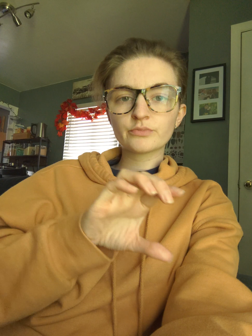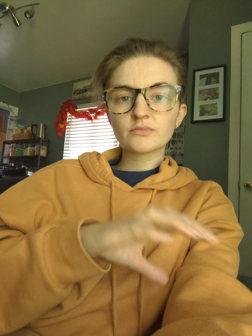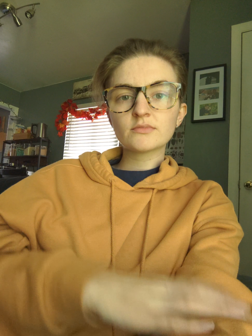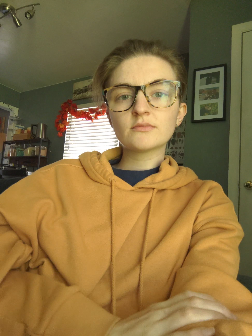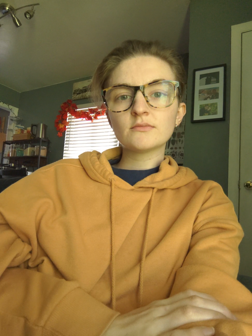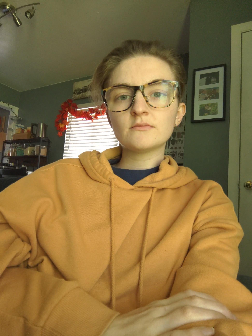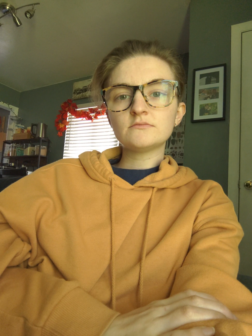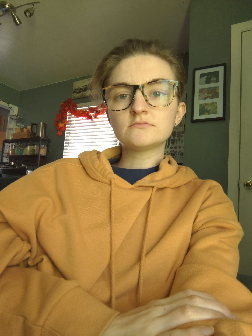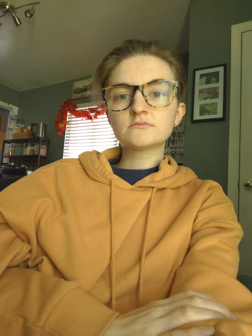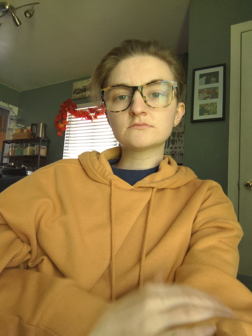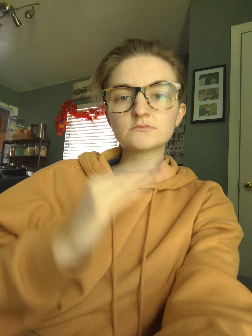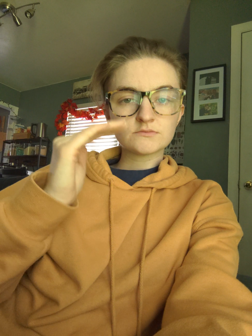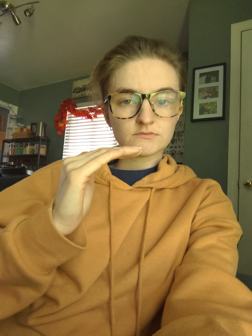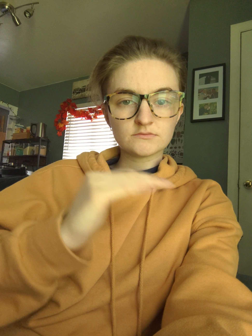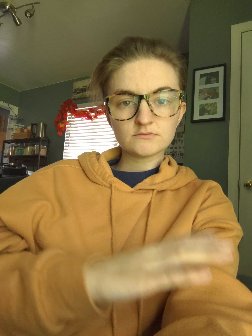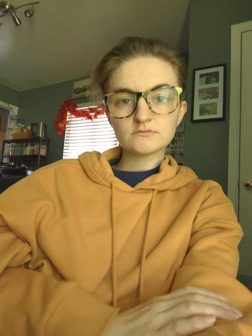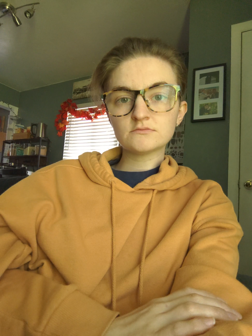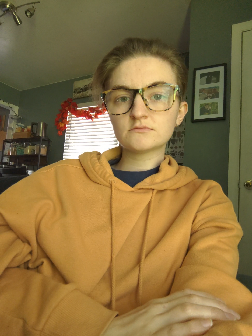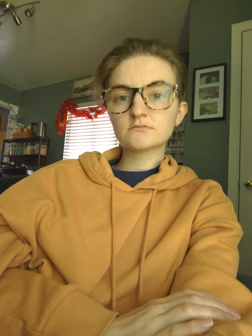little